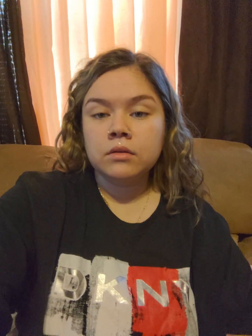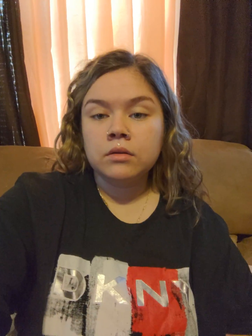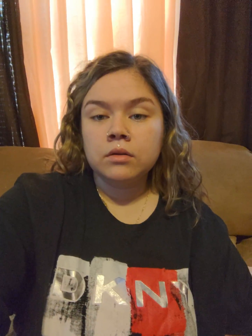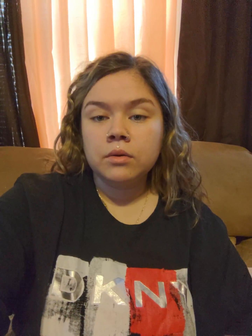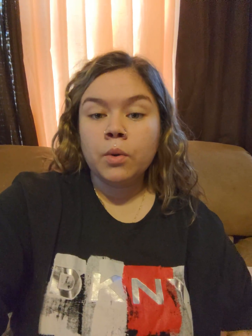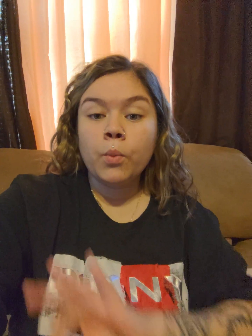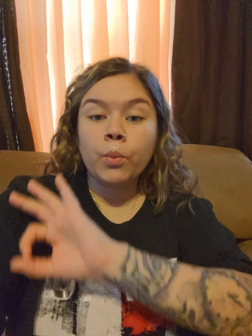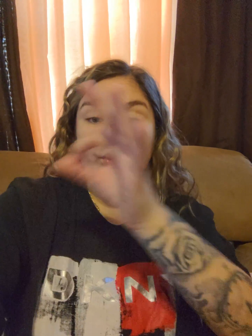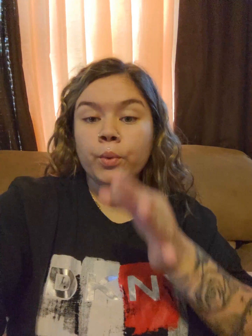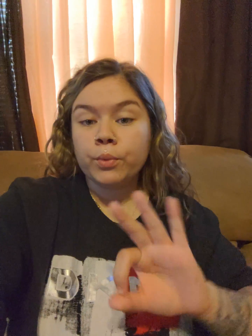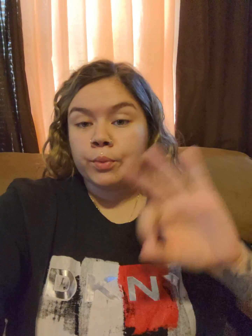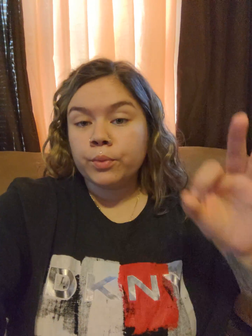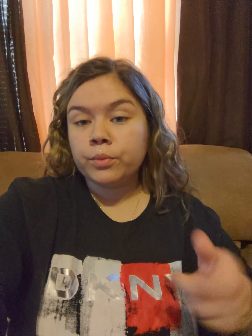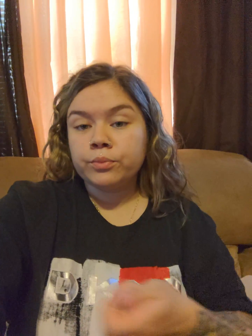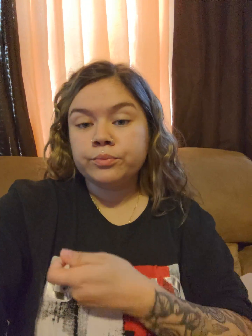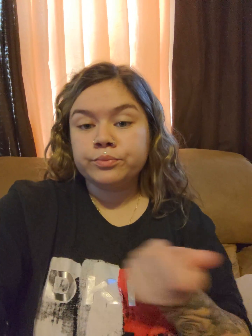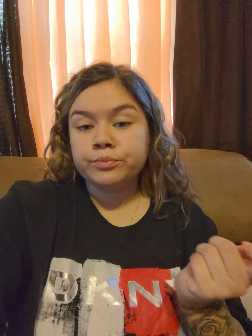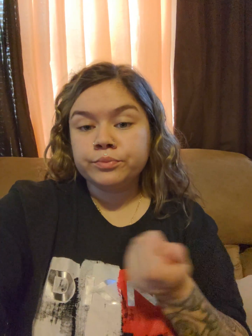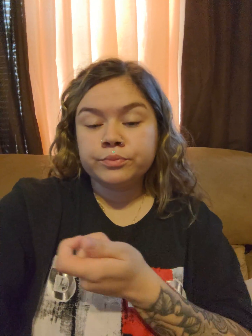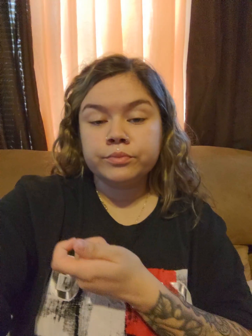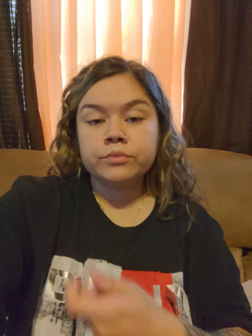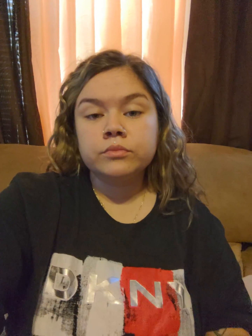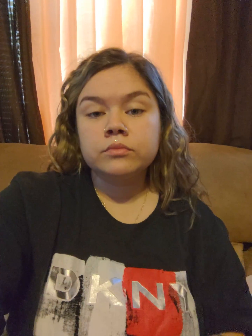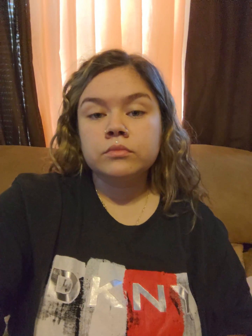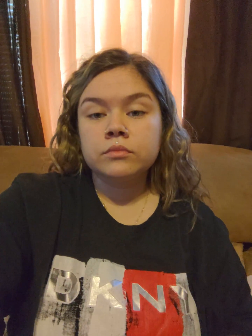hose